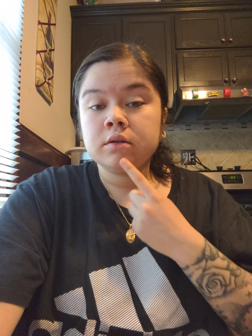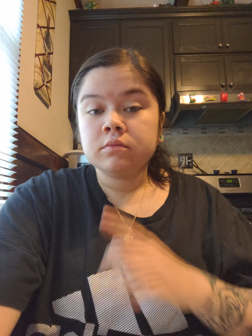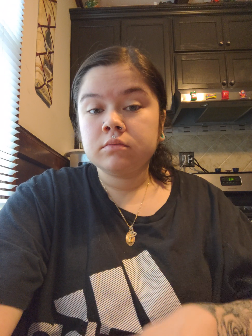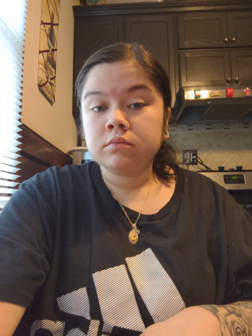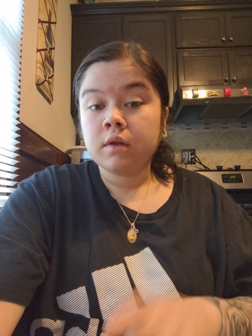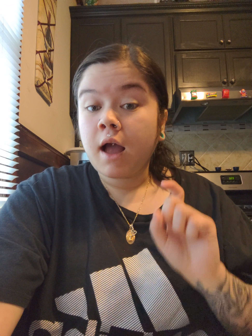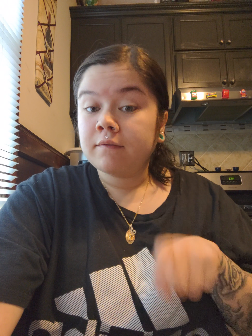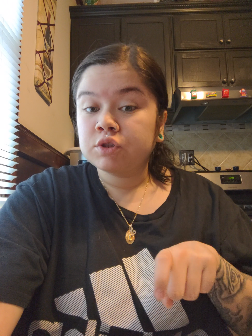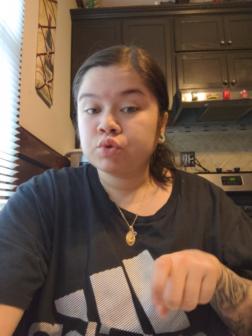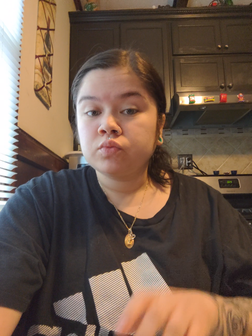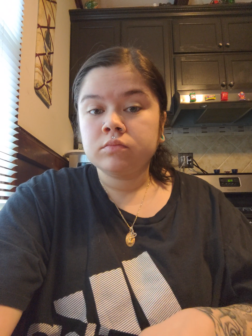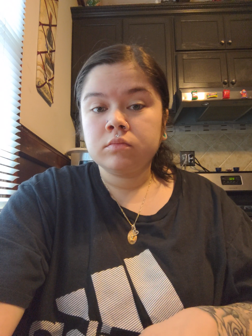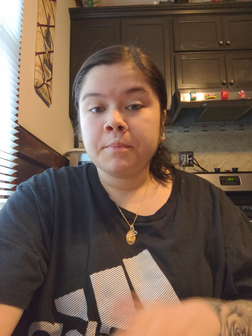have to